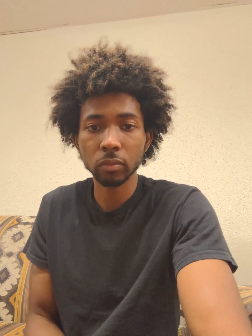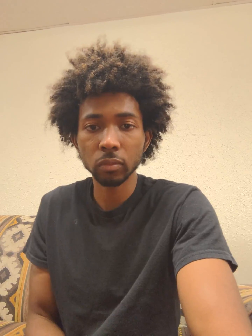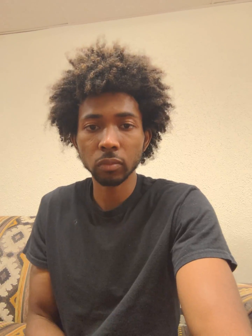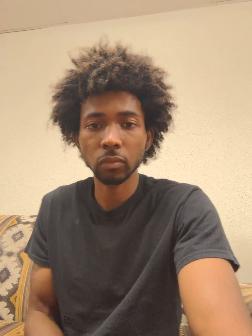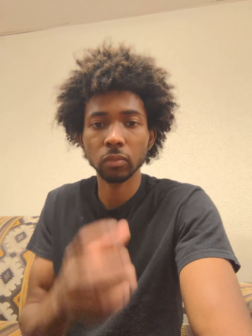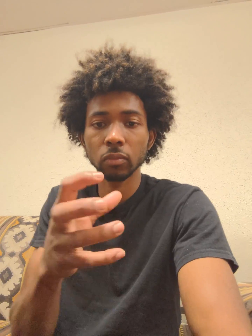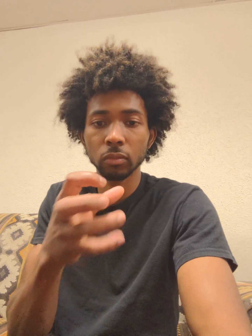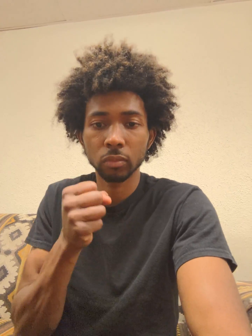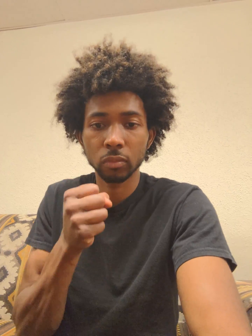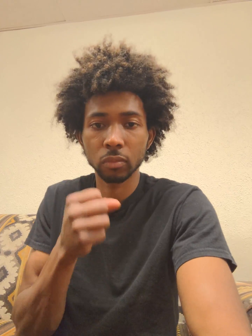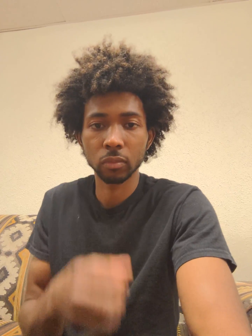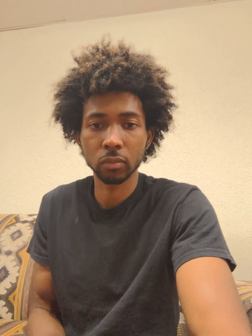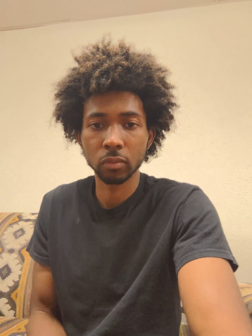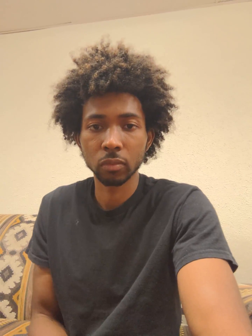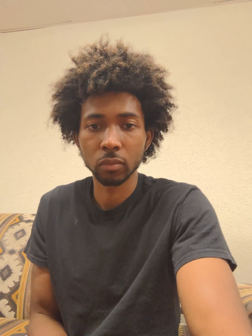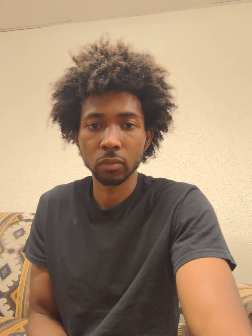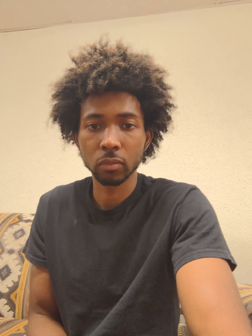get